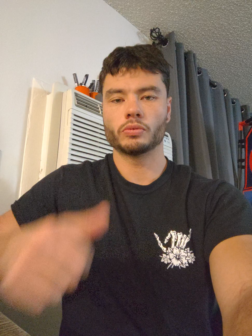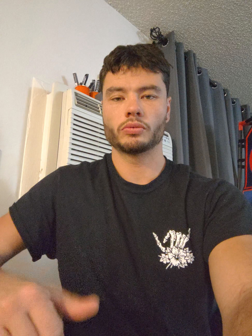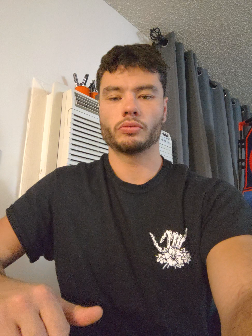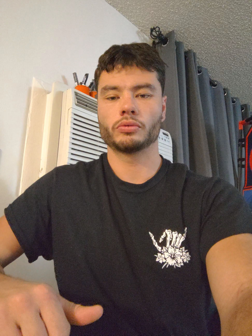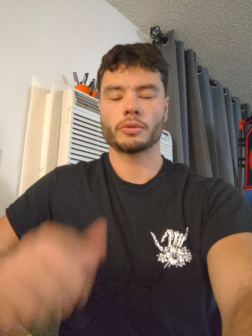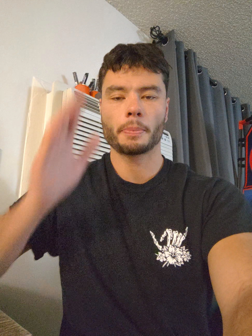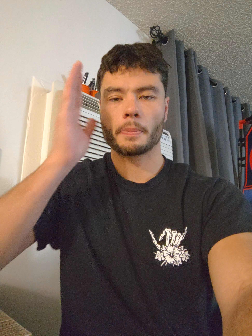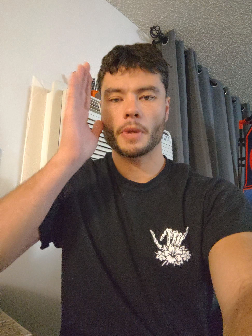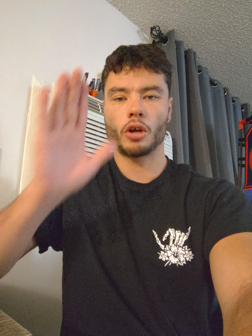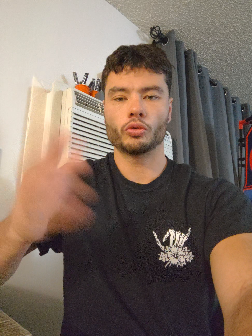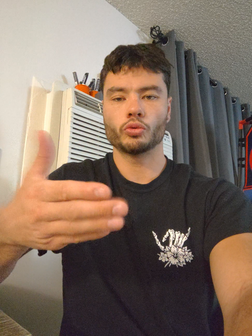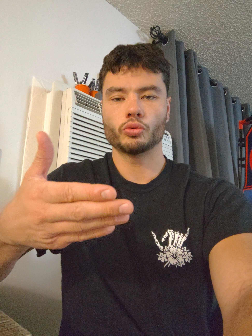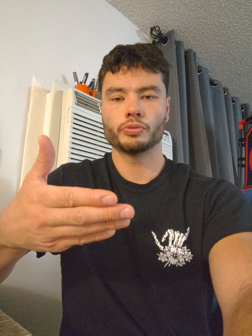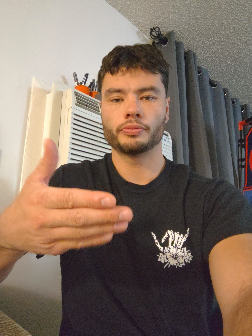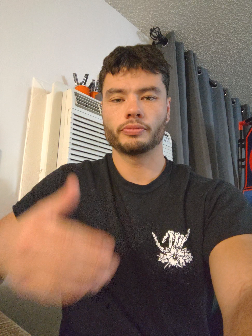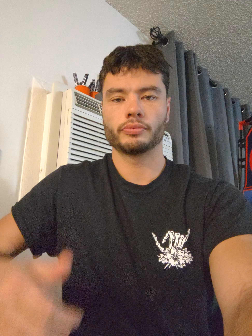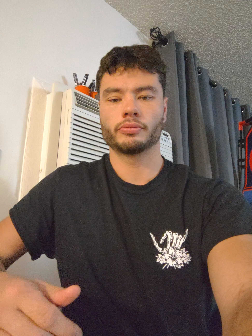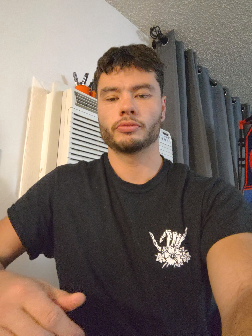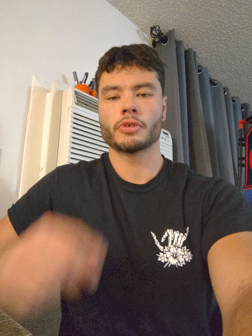bedroom